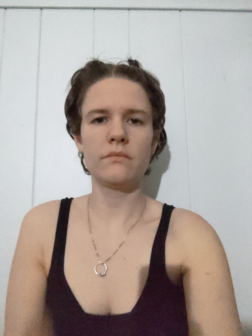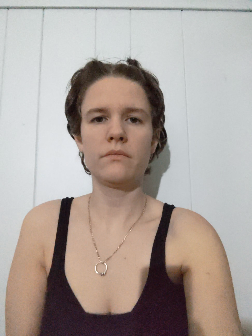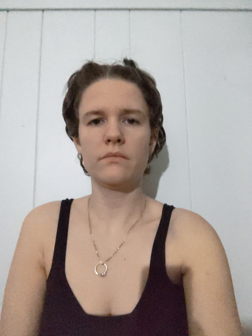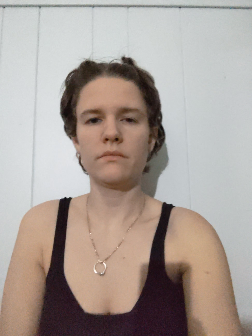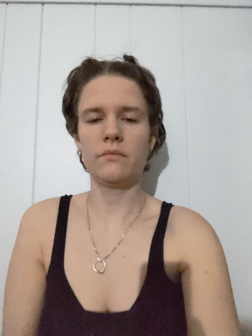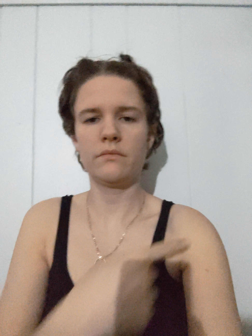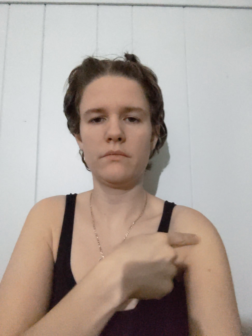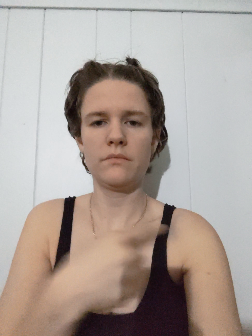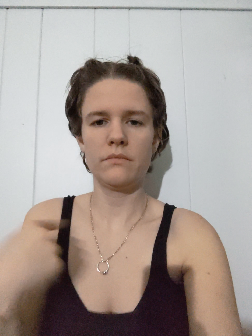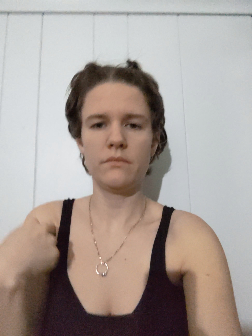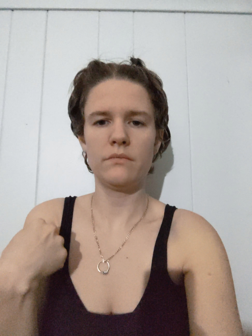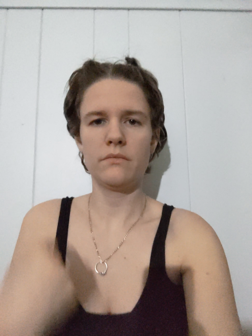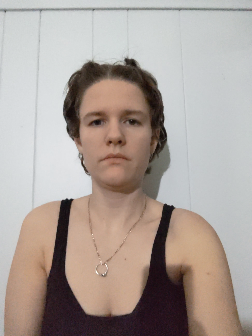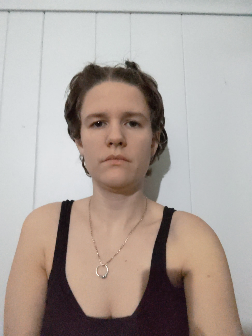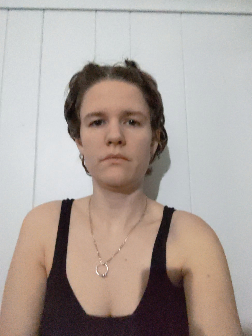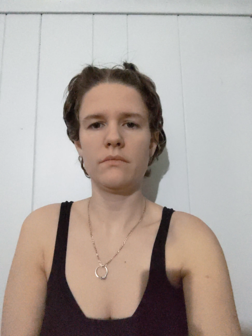we